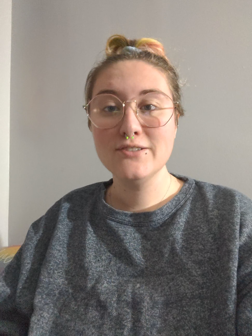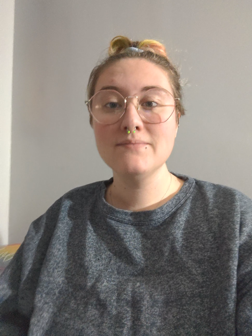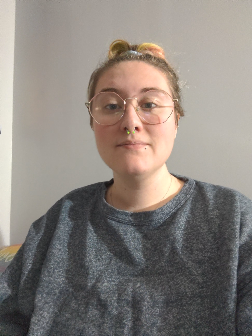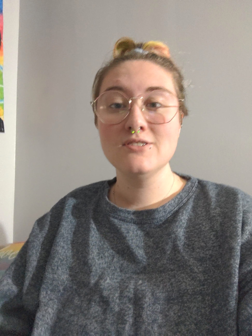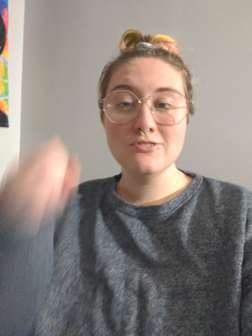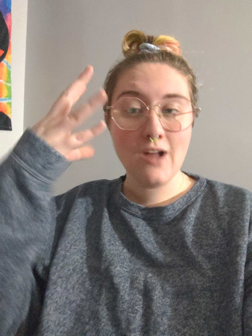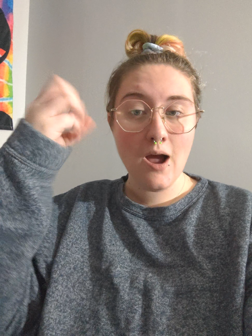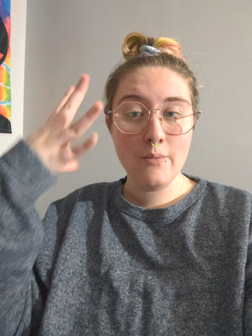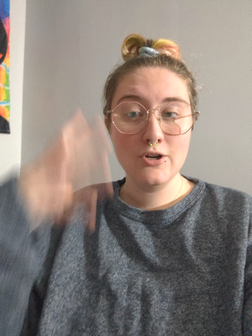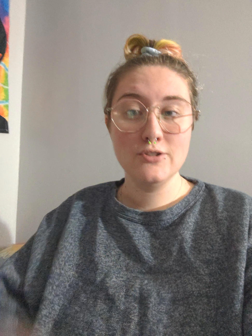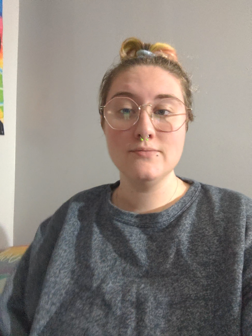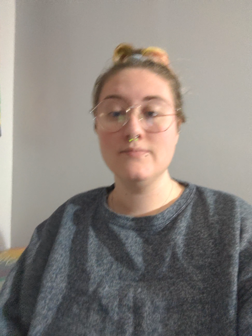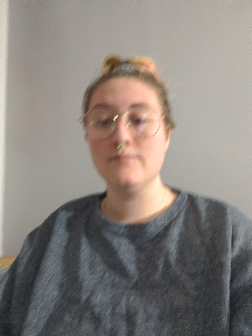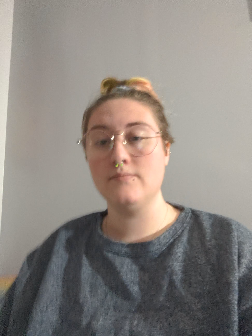shower